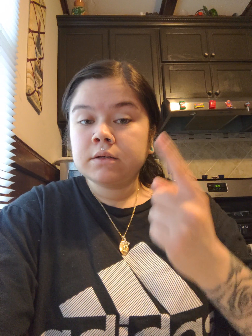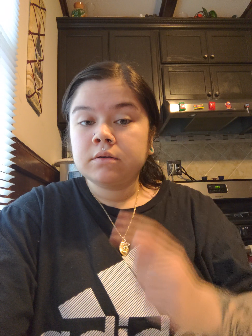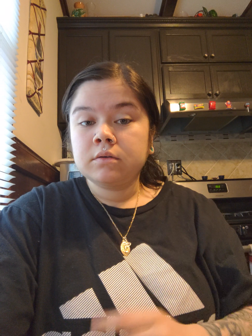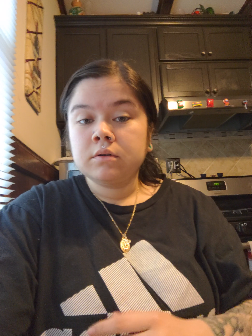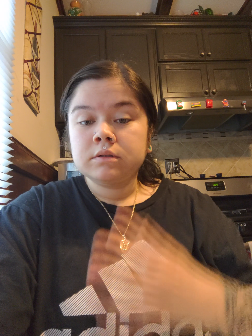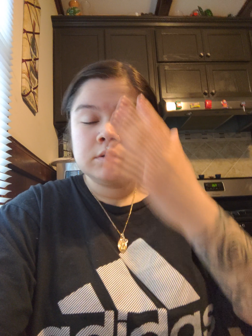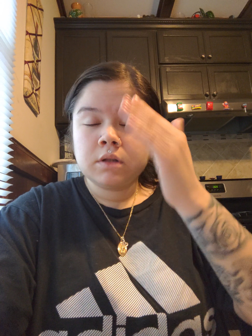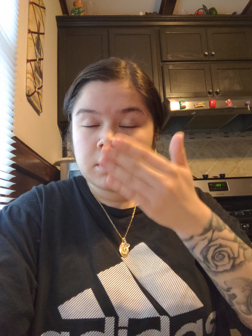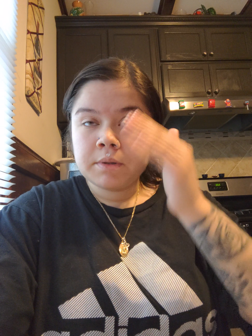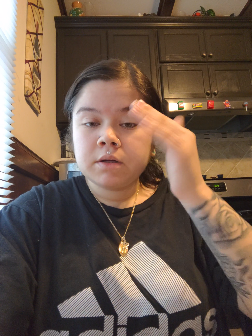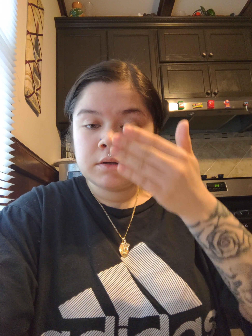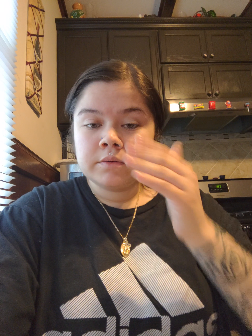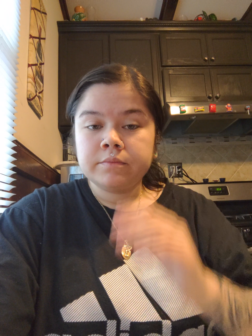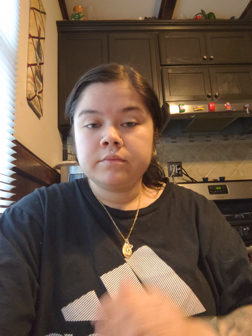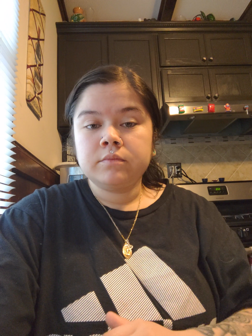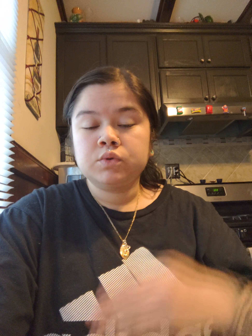sleepy